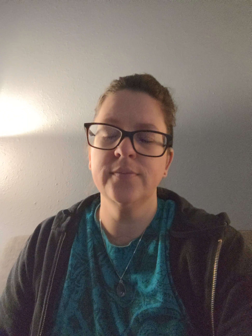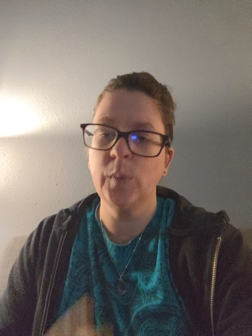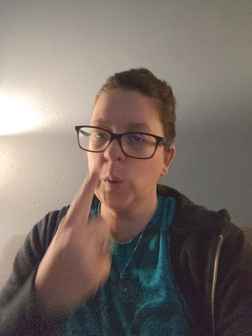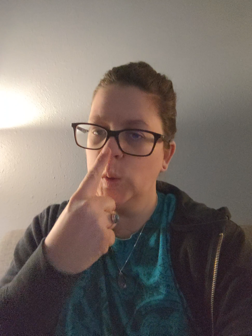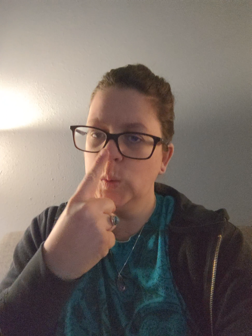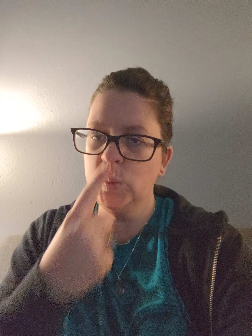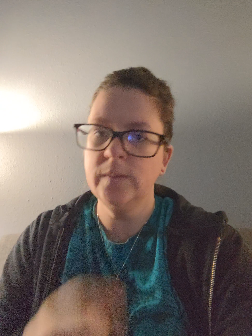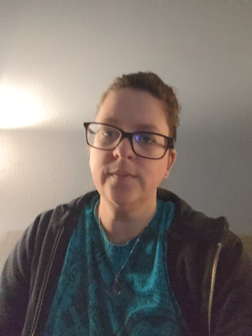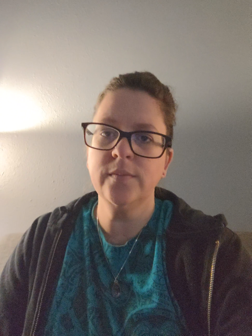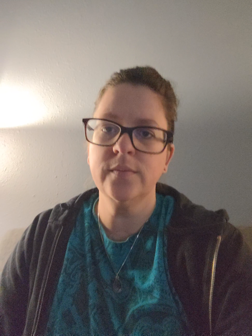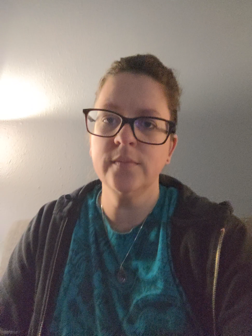nose